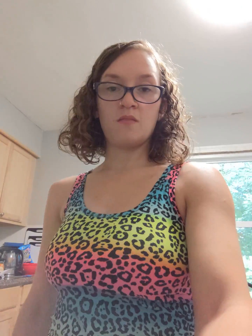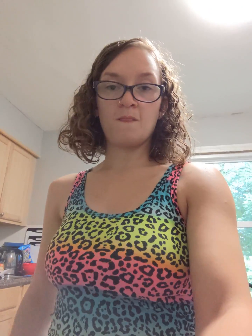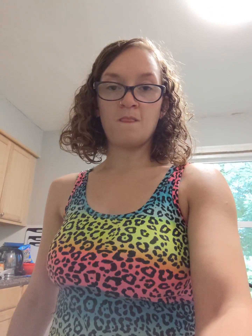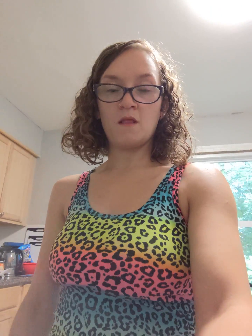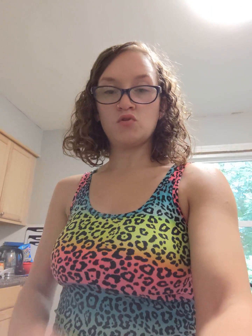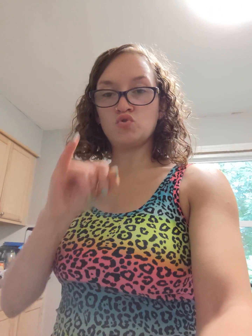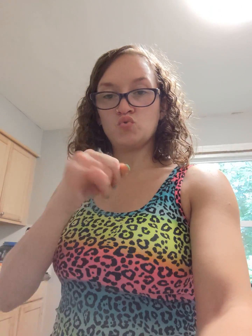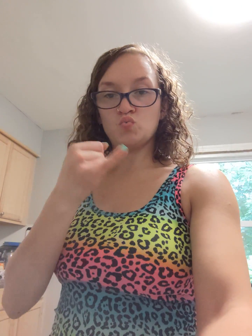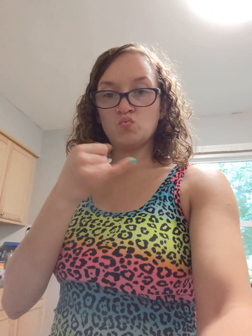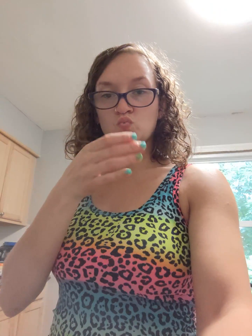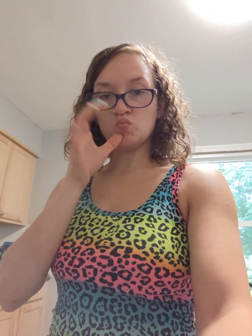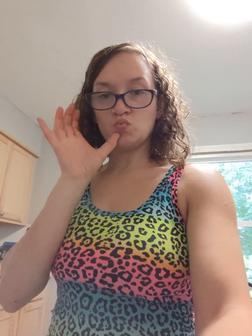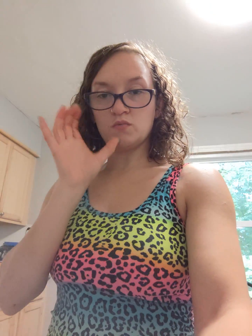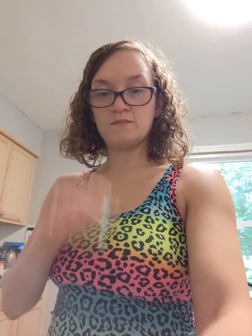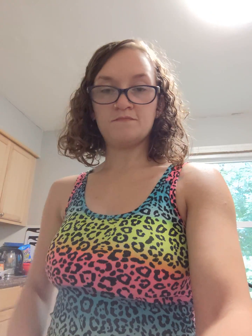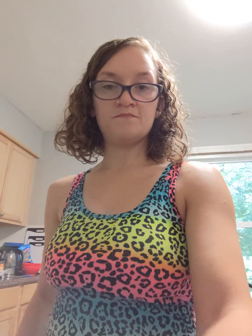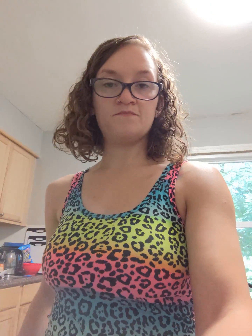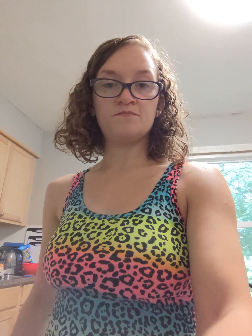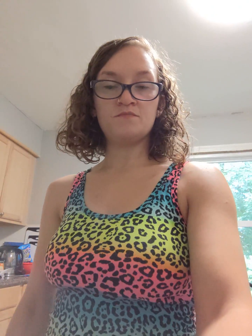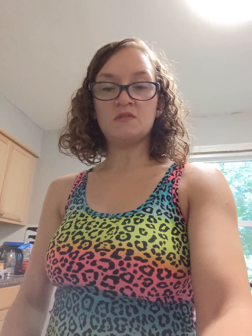juice